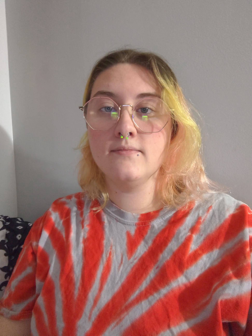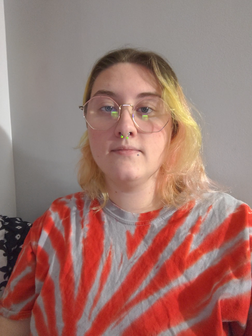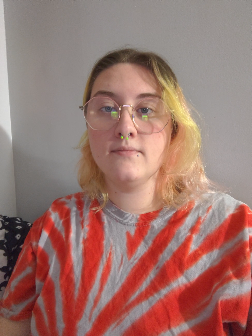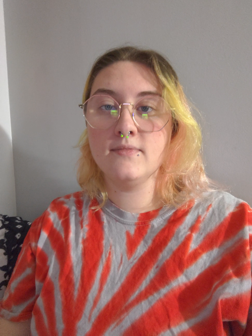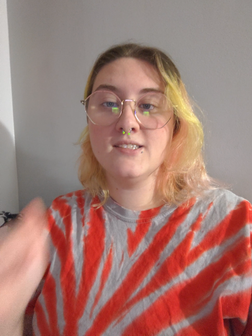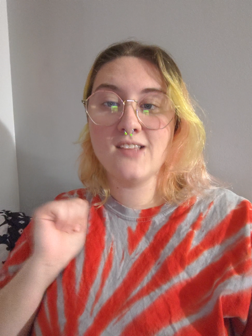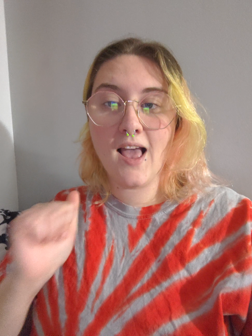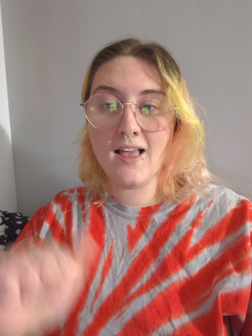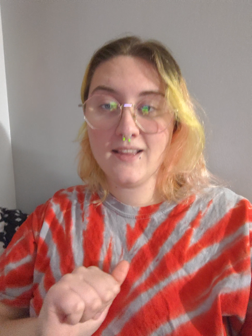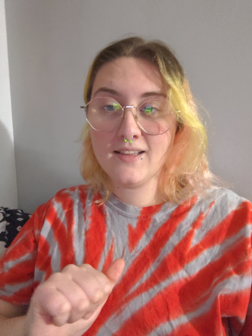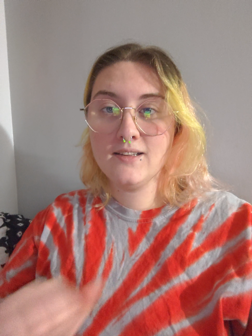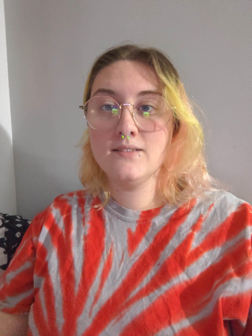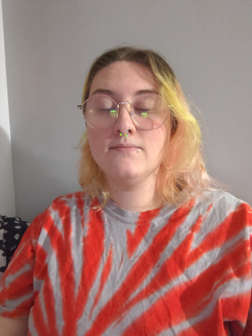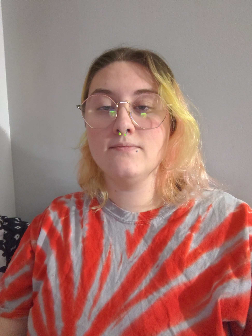jacket